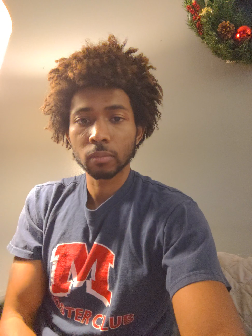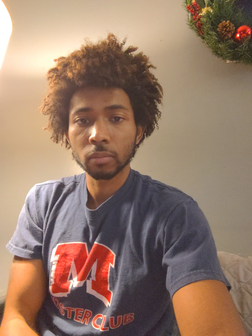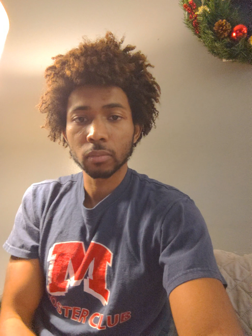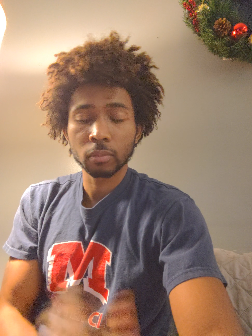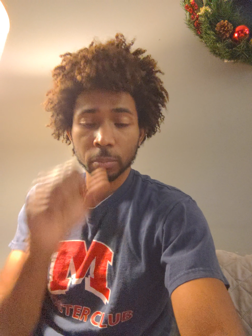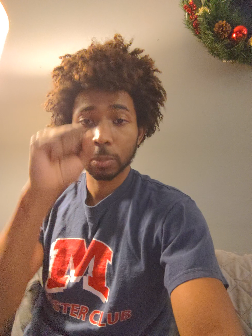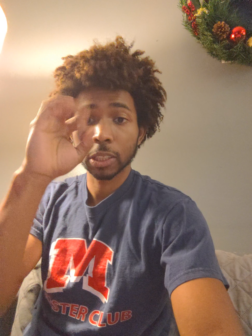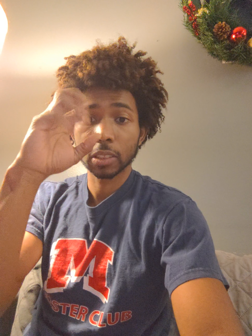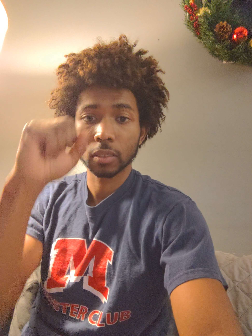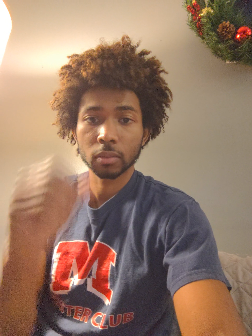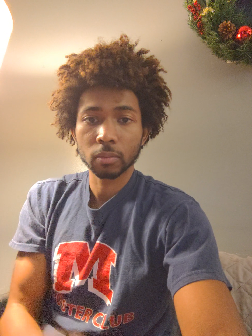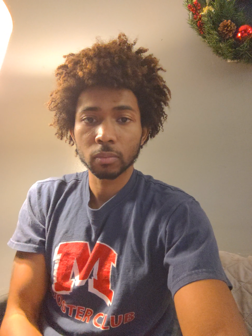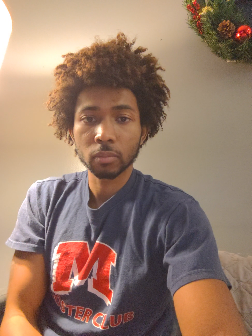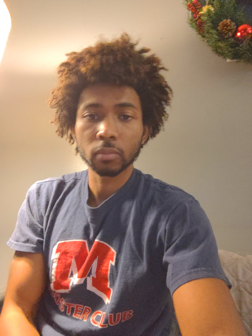awake